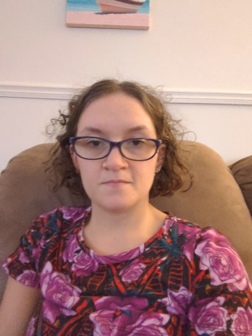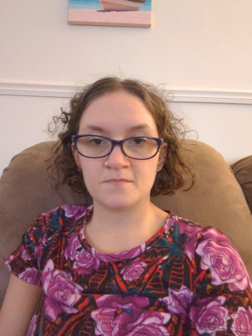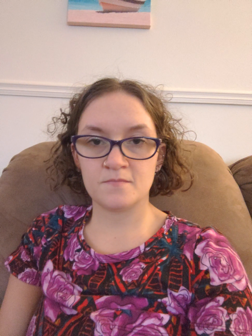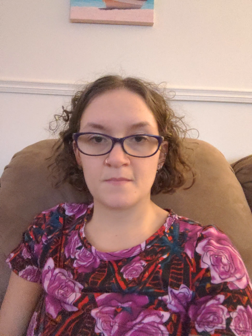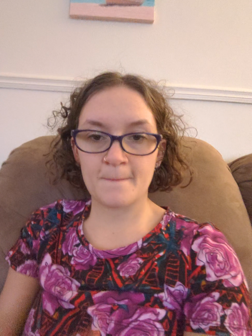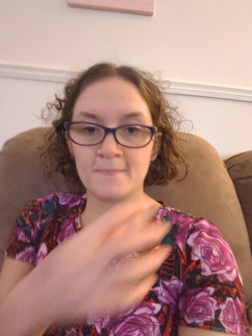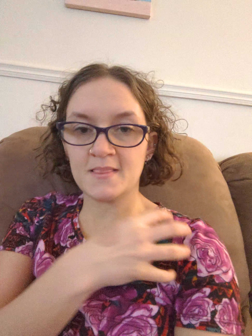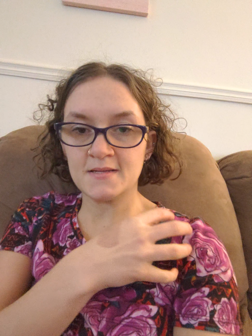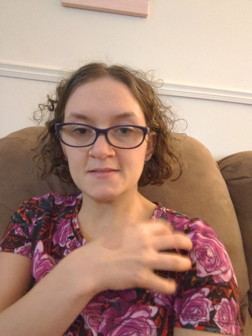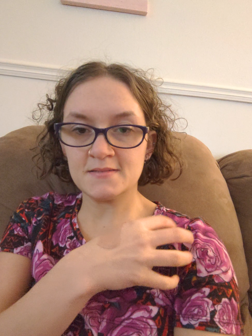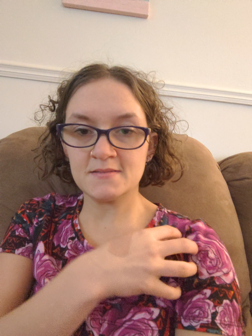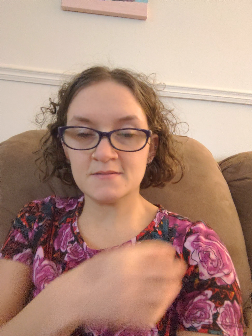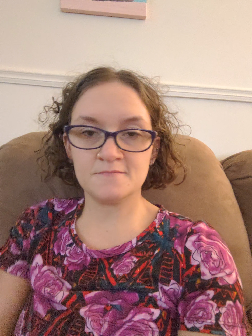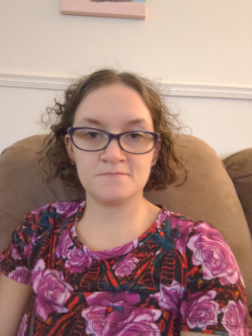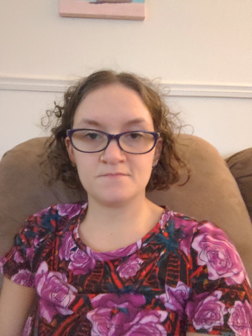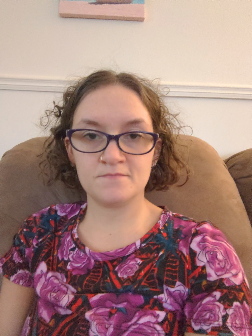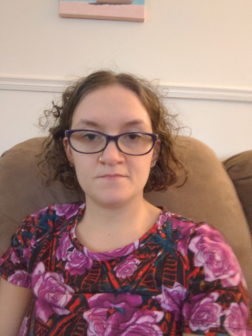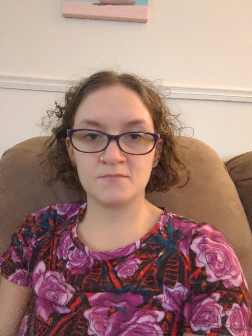police